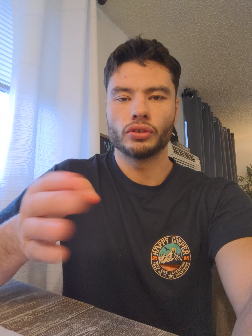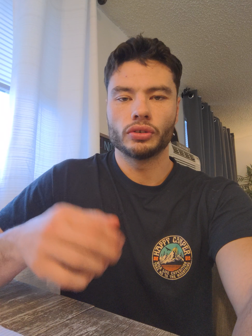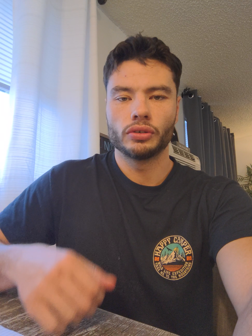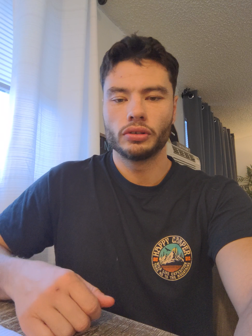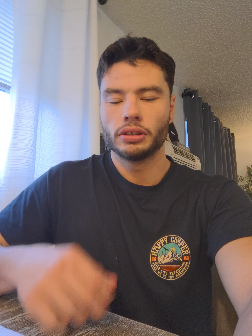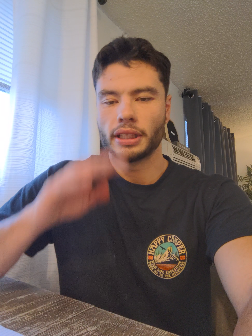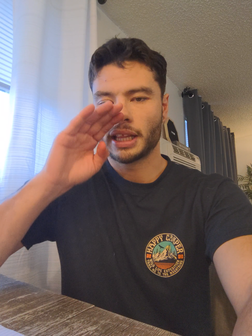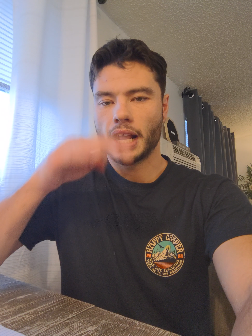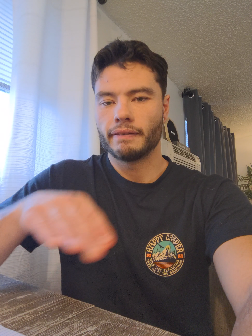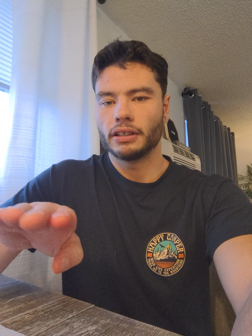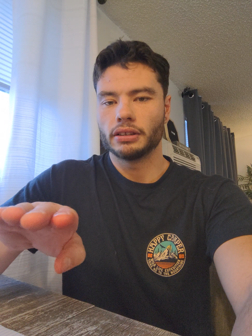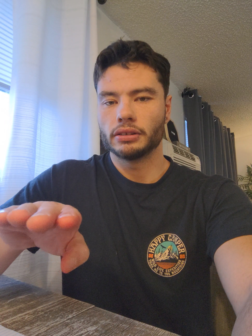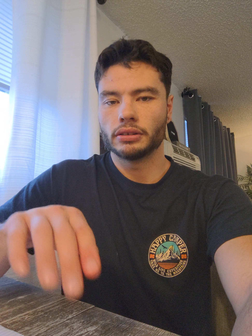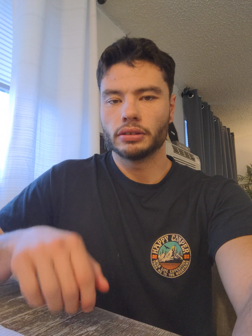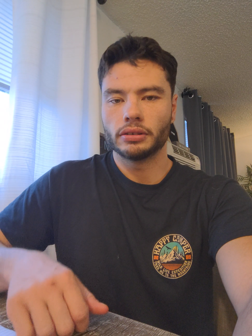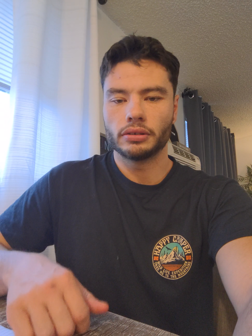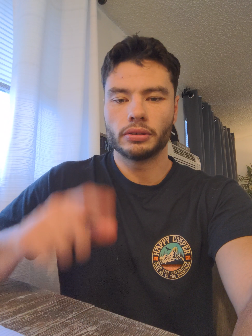elephant